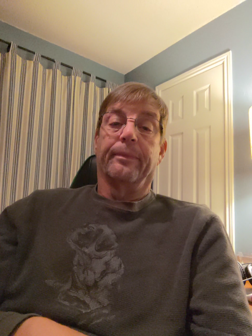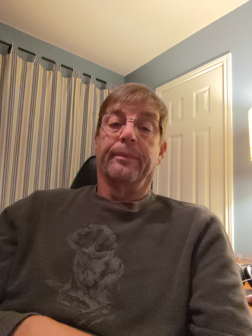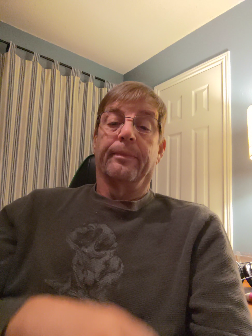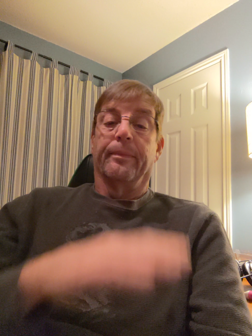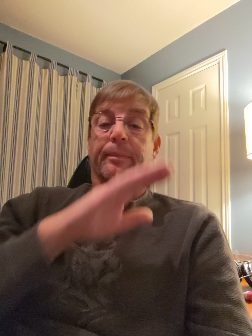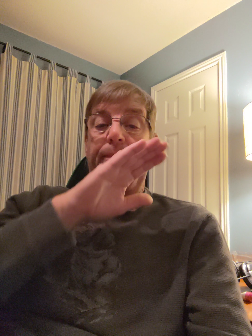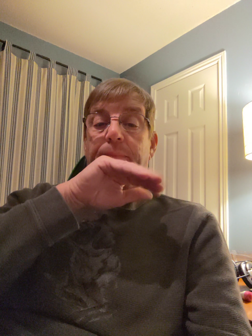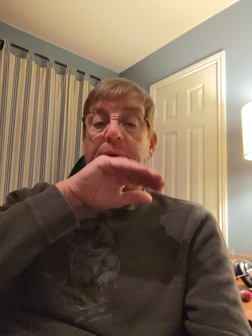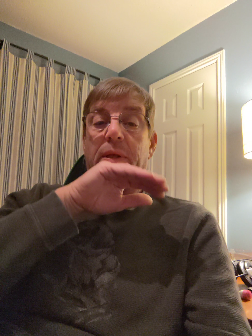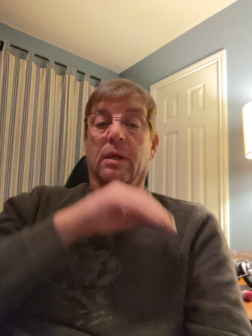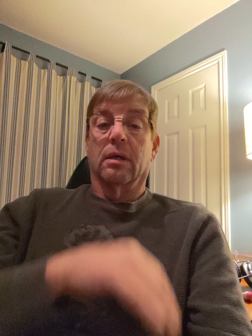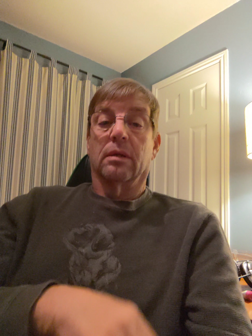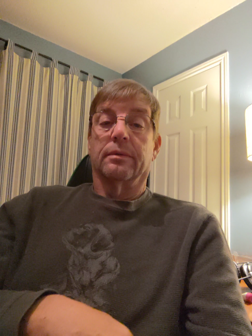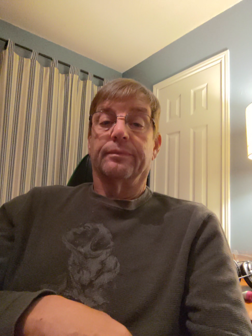pig